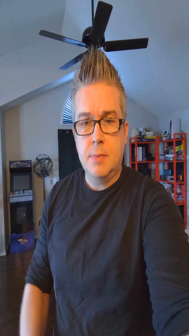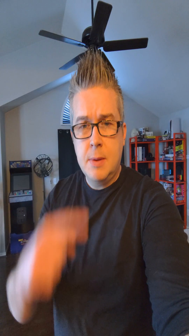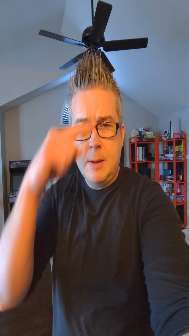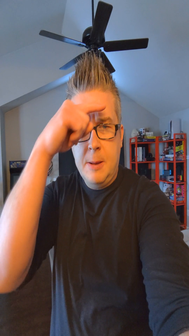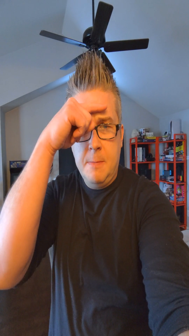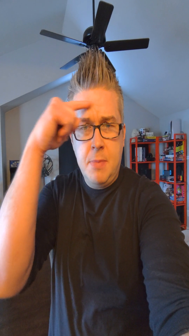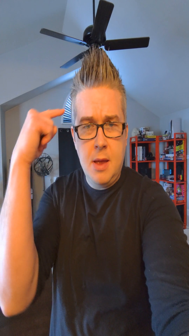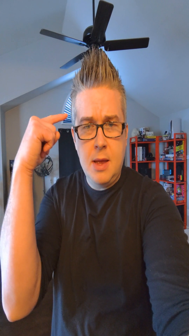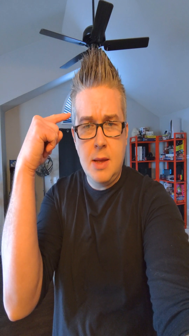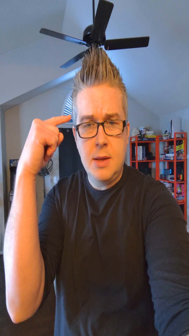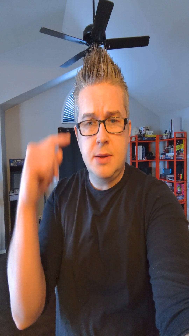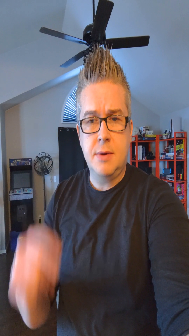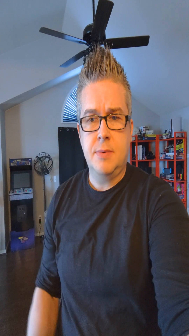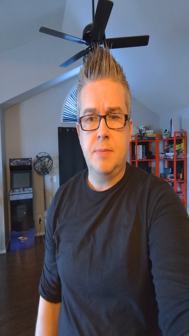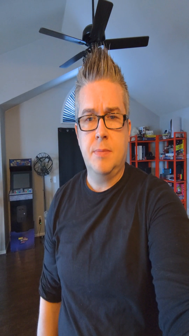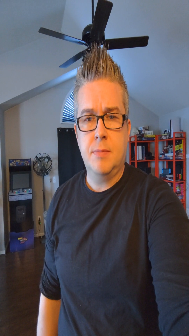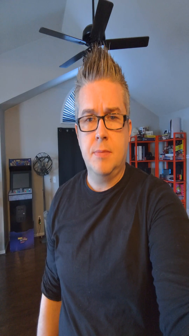black